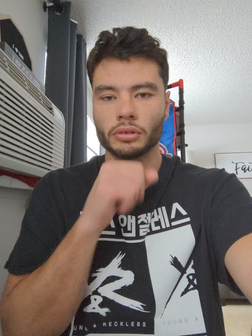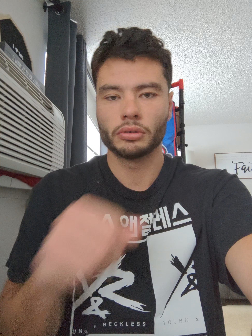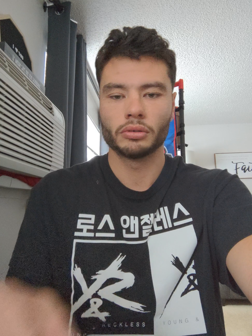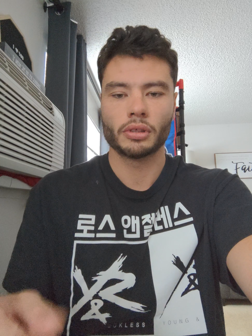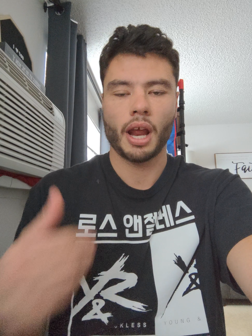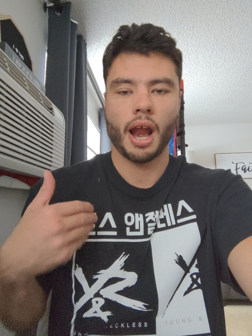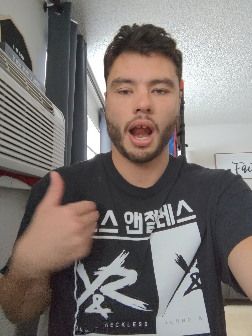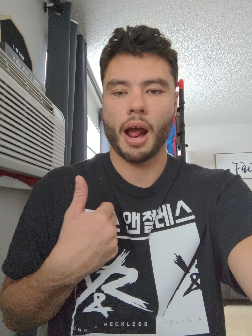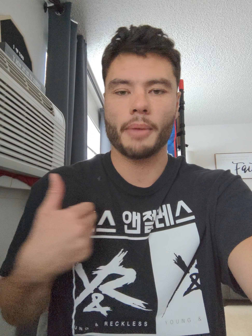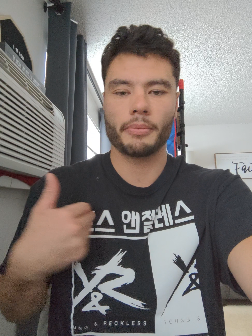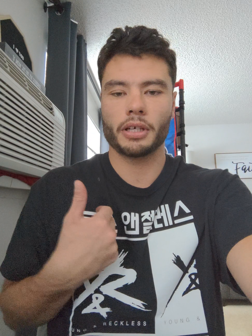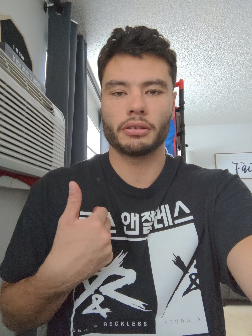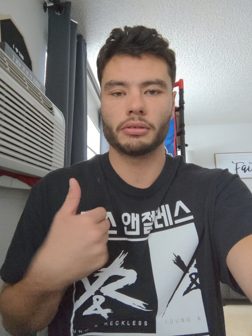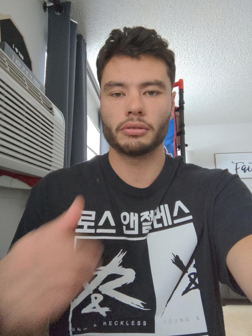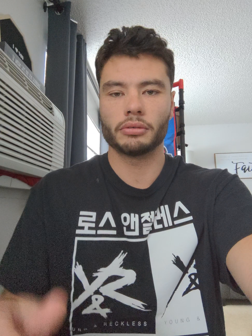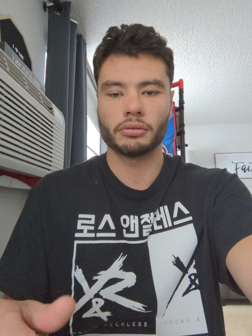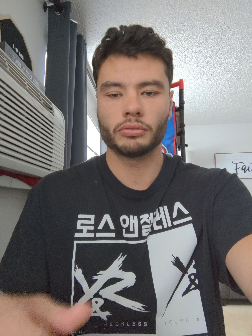animal